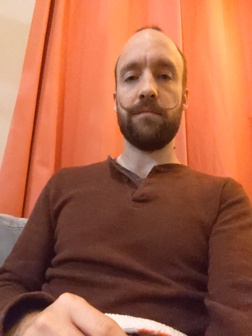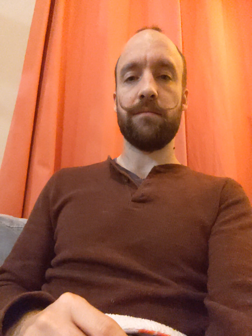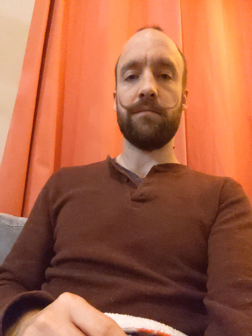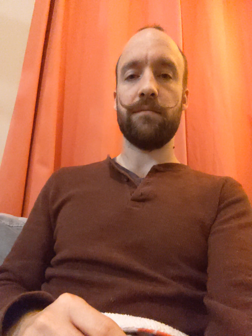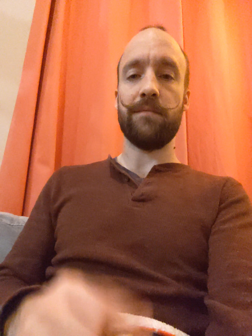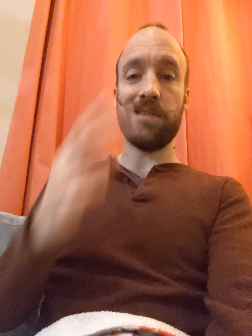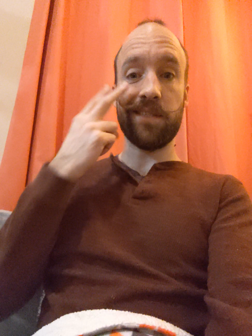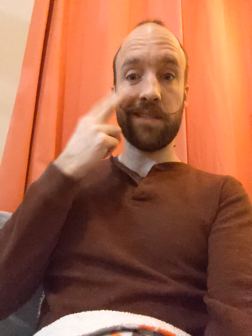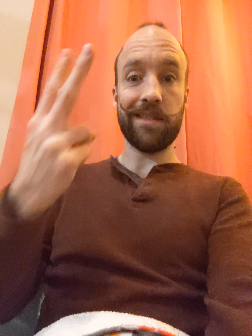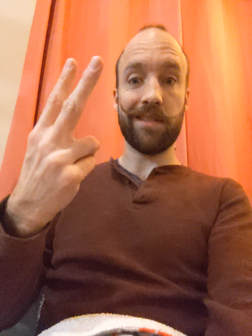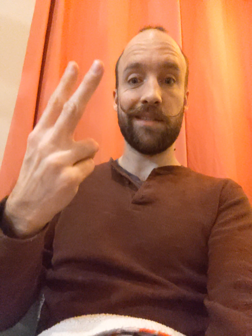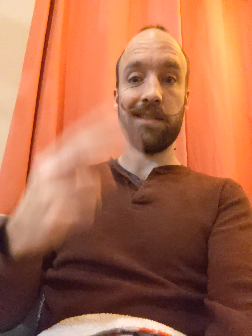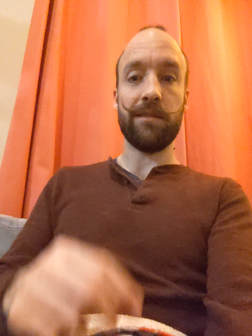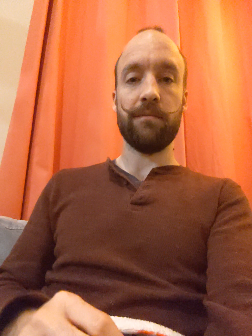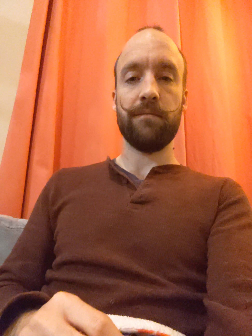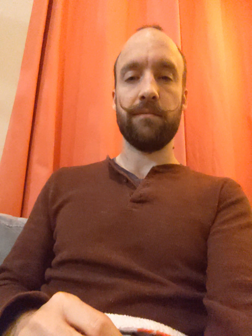see